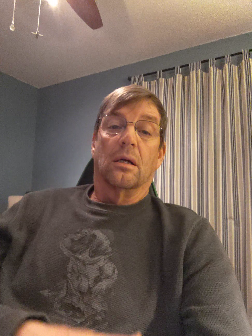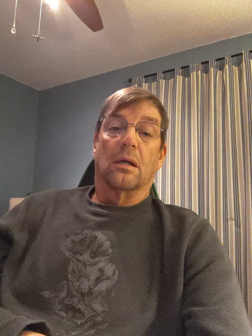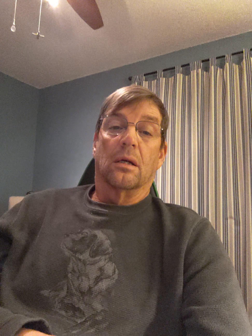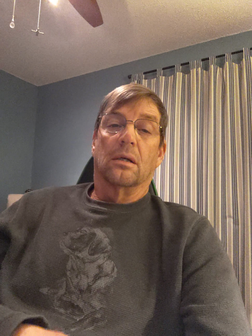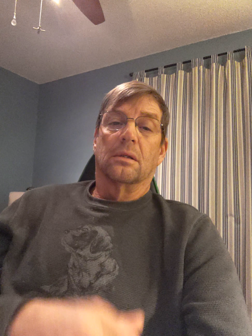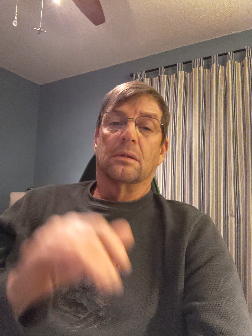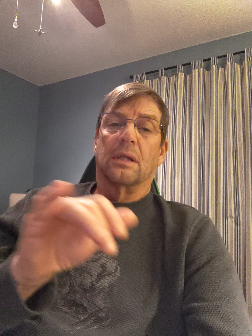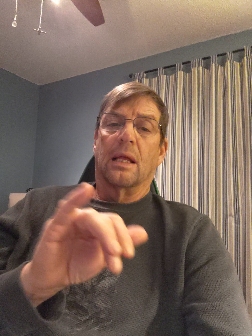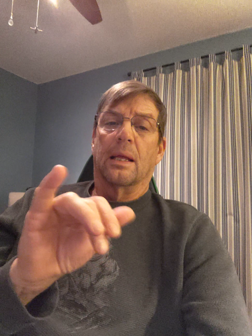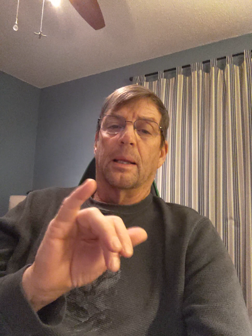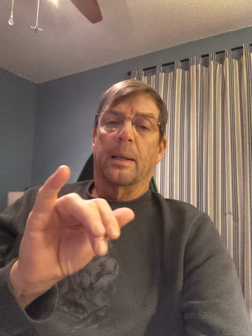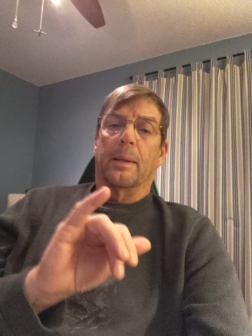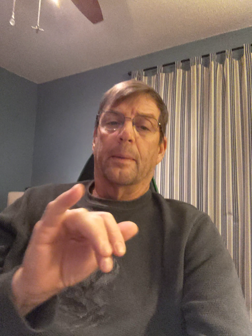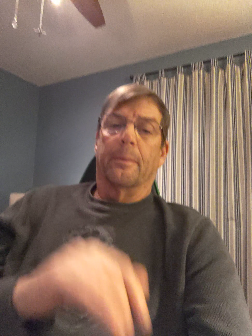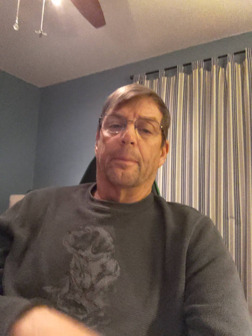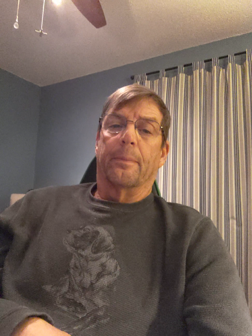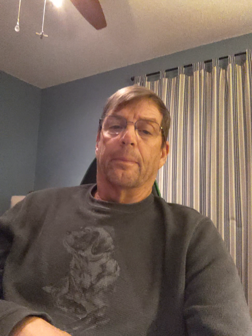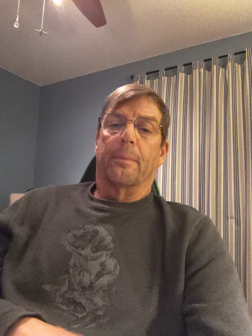same